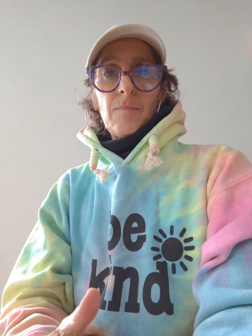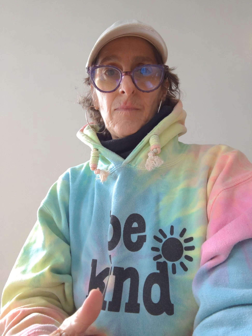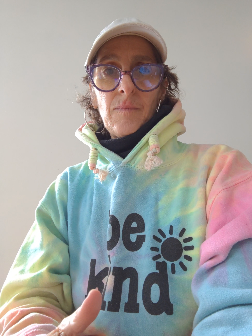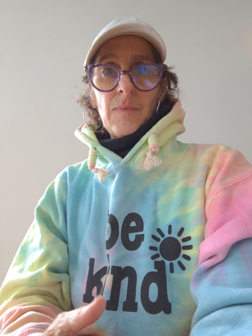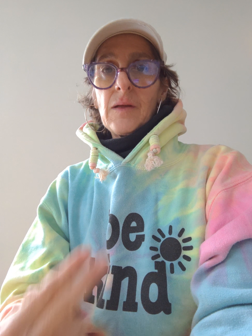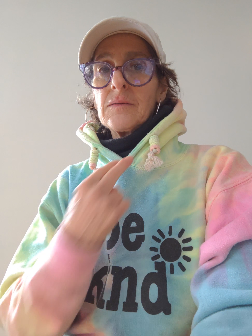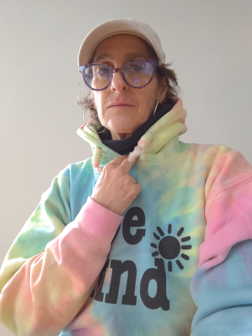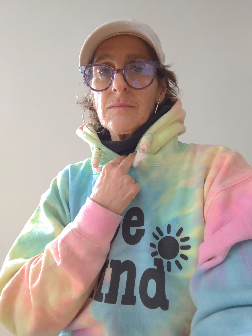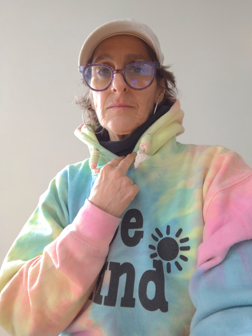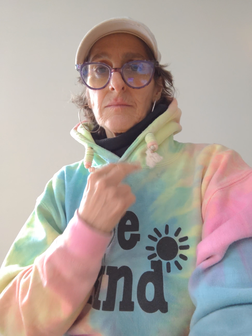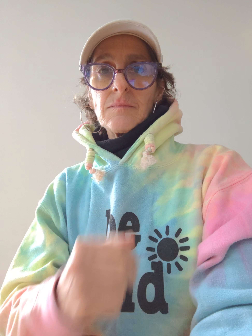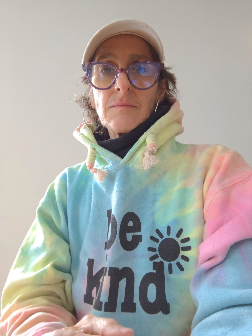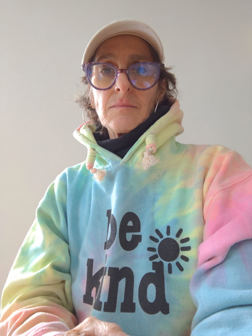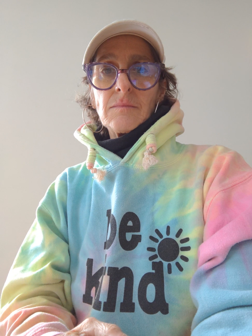stuck